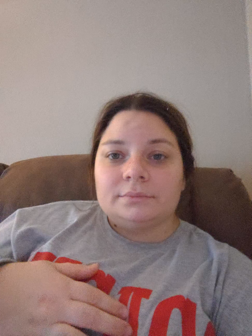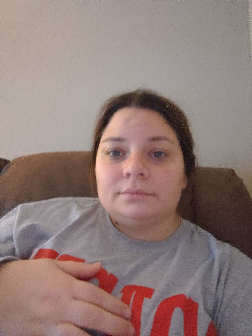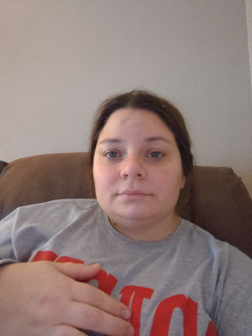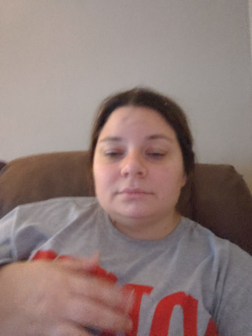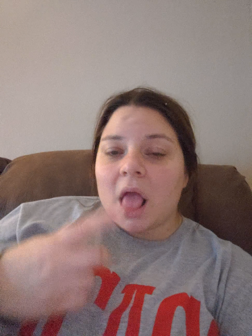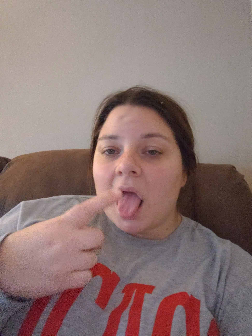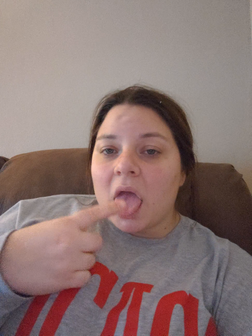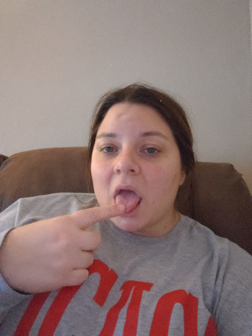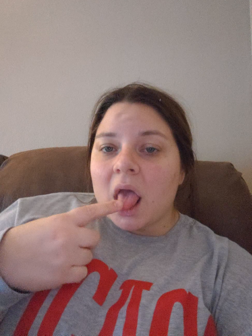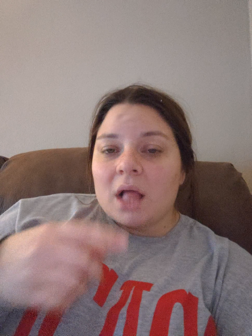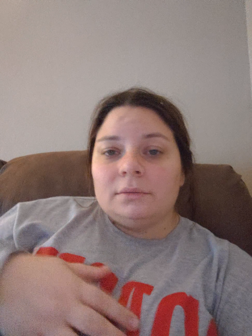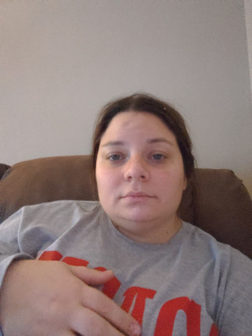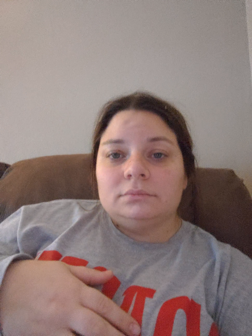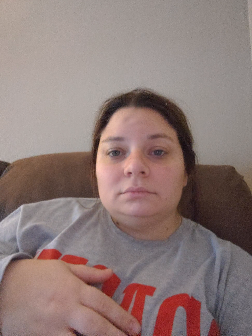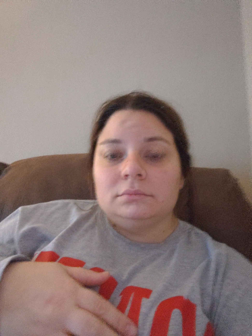tongue